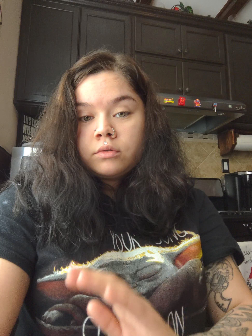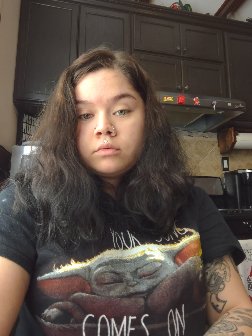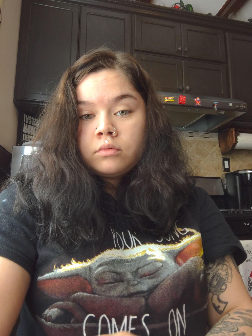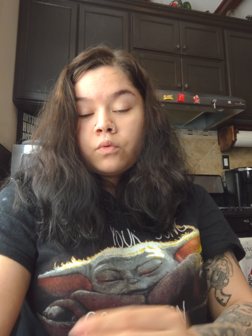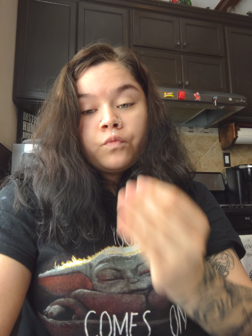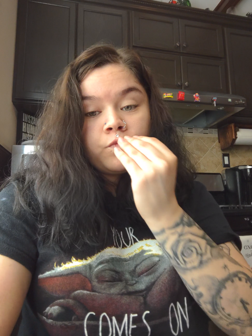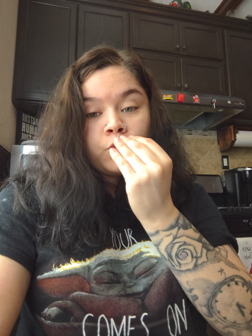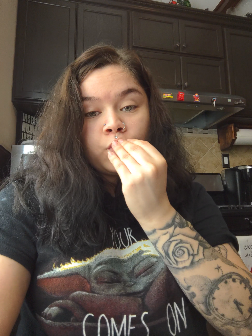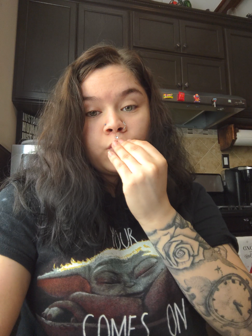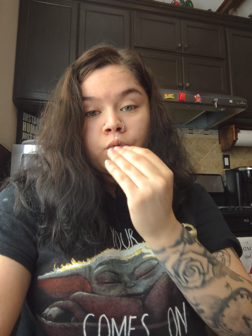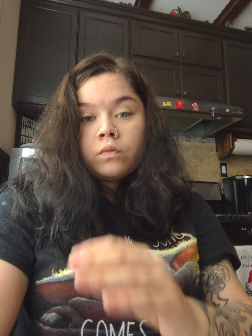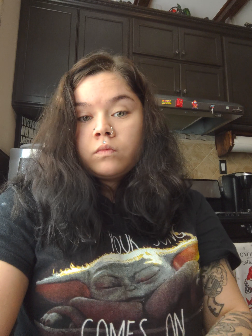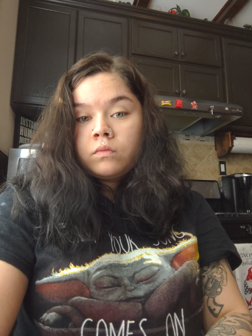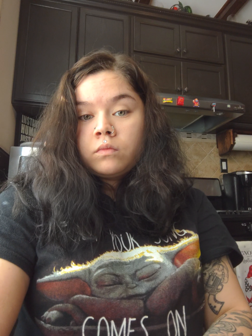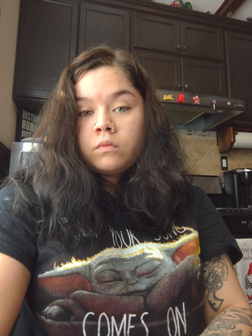food